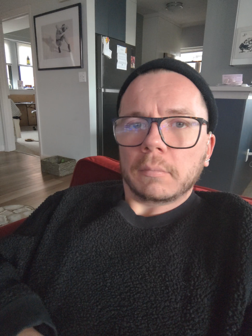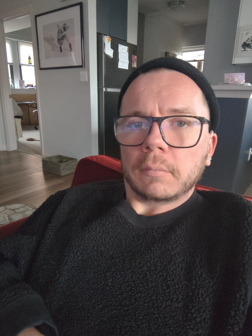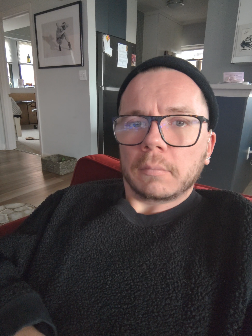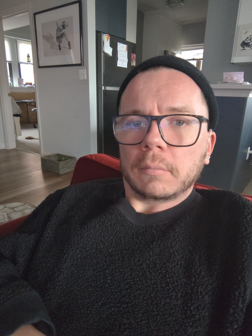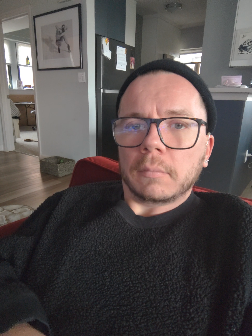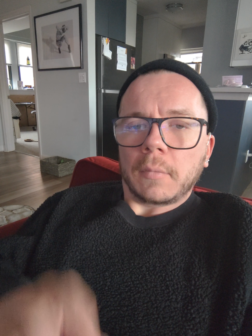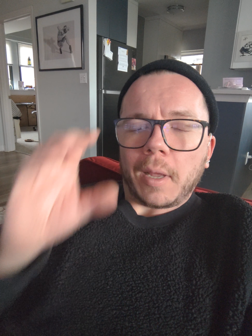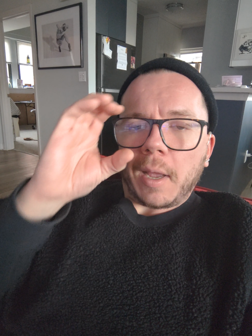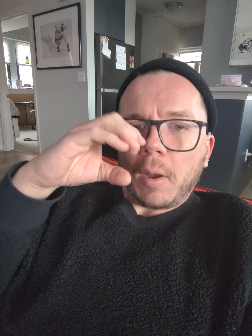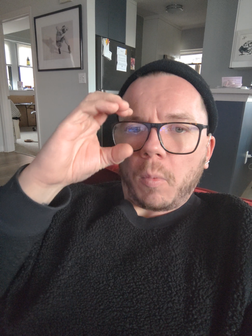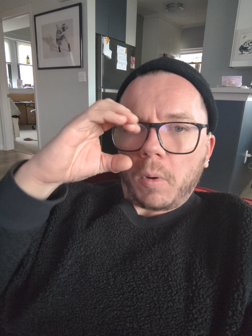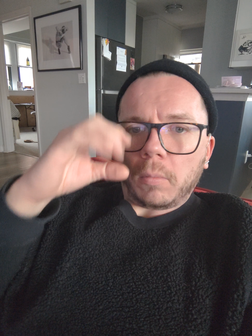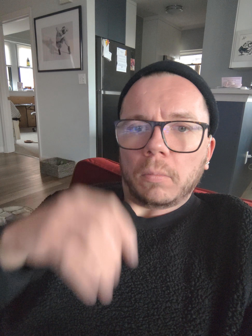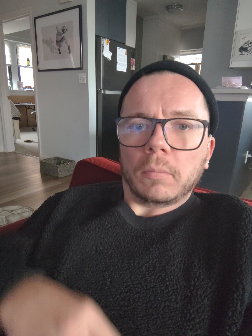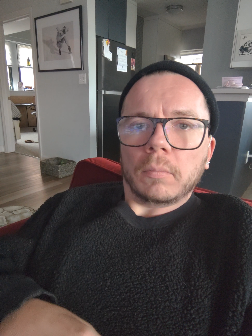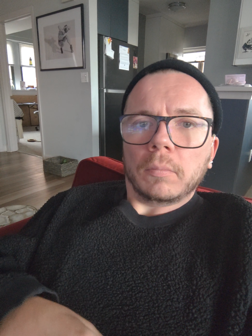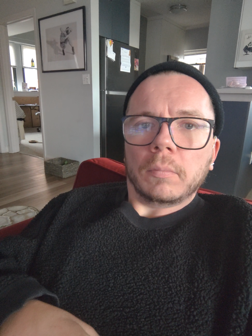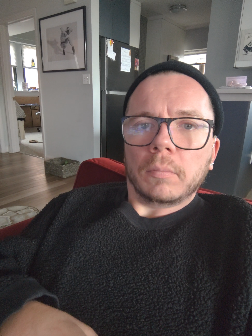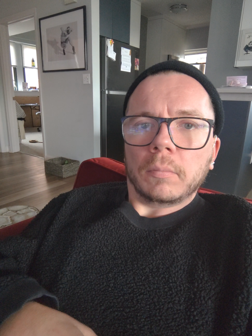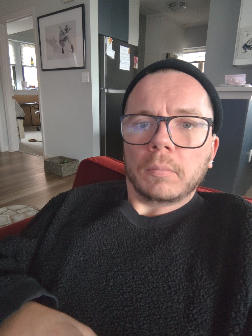owl